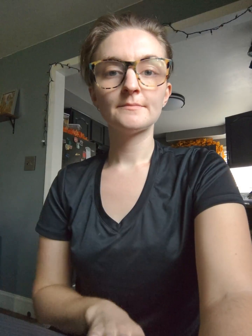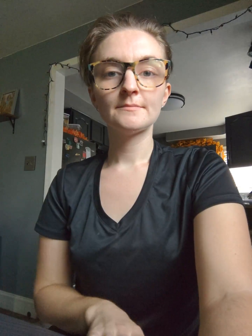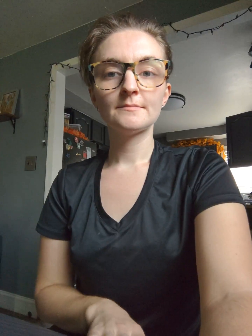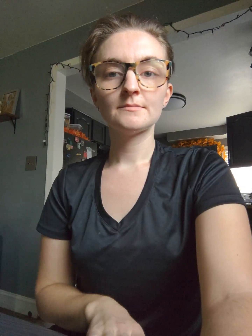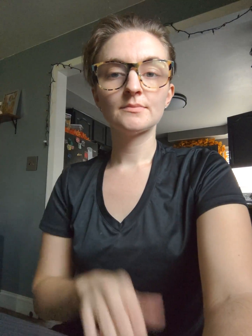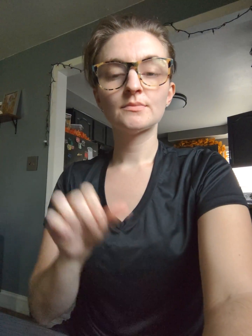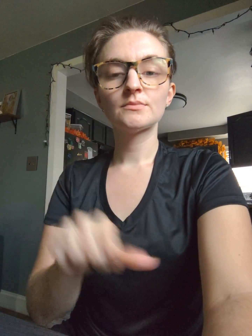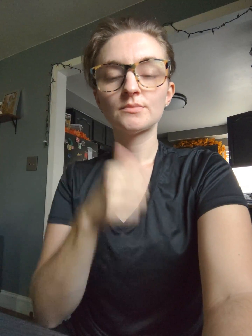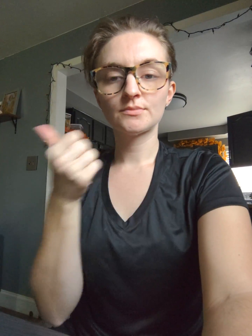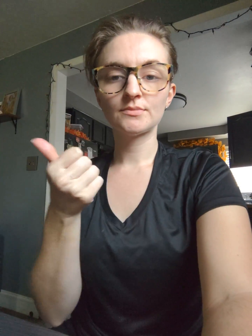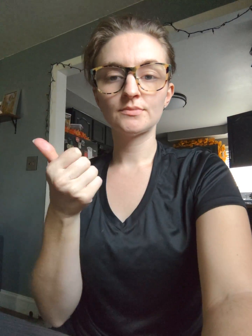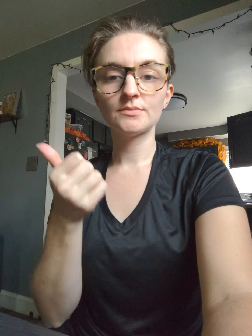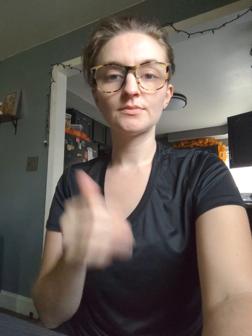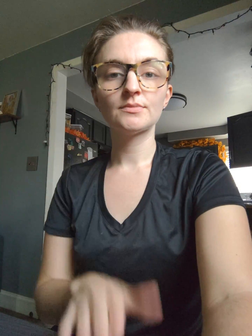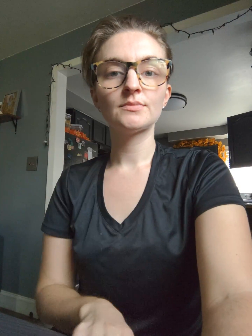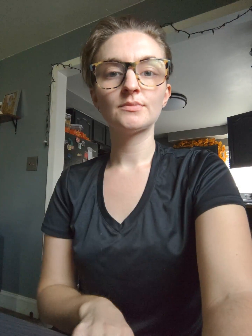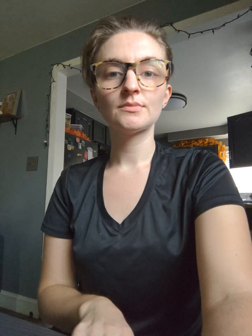other